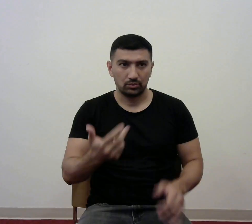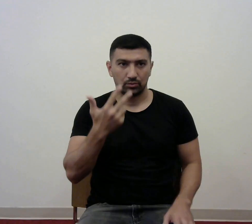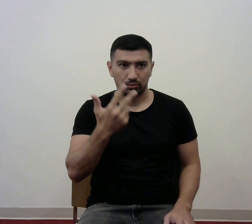3